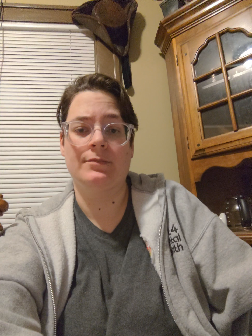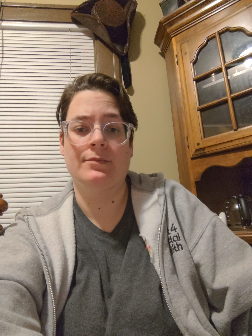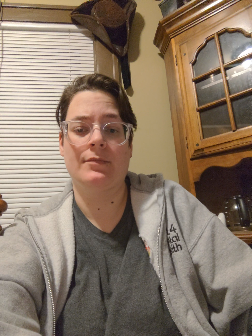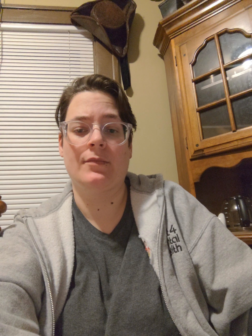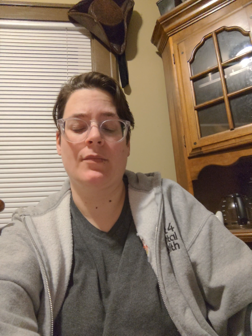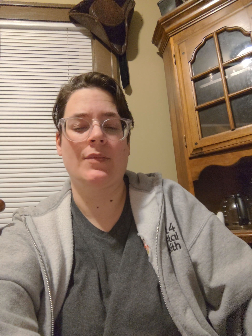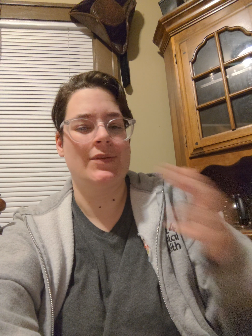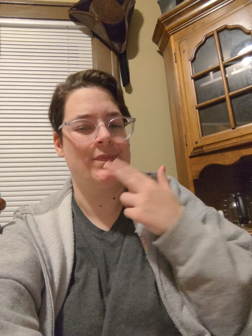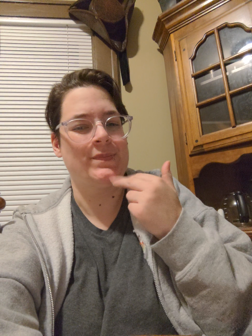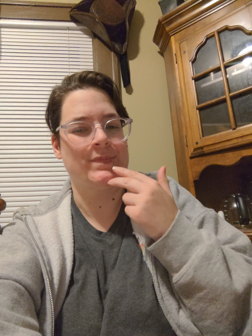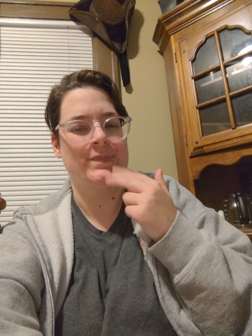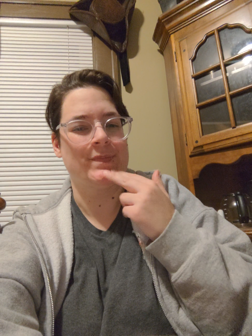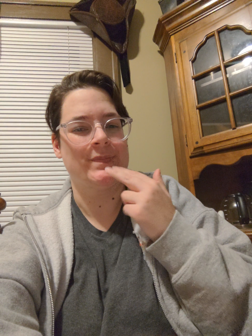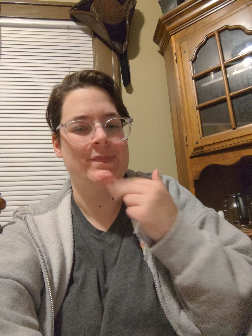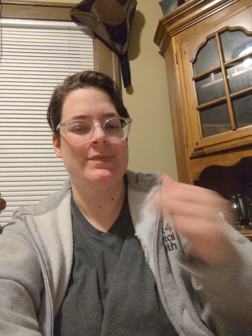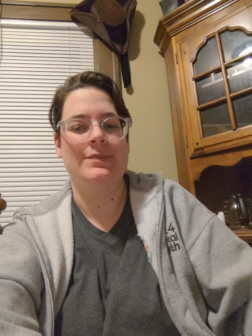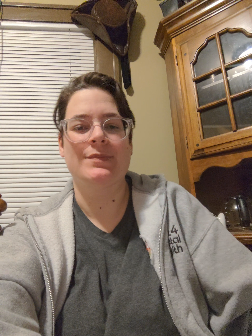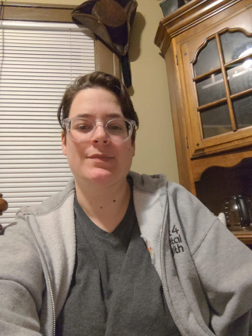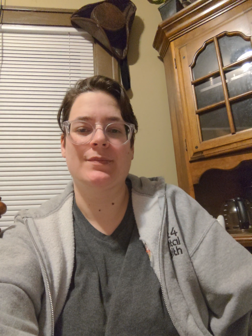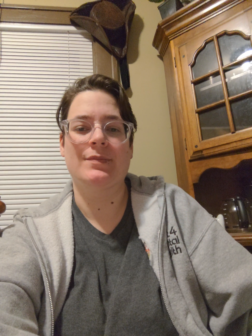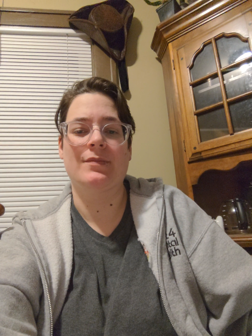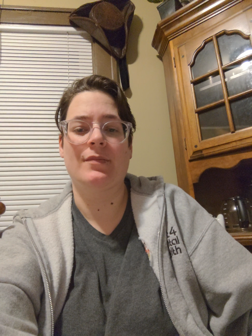cute